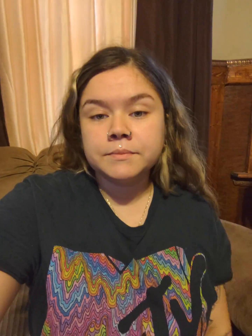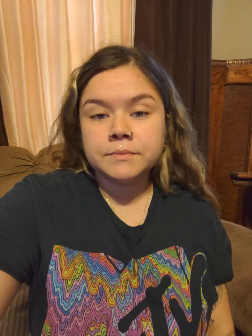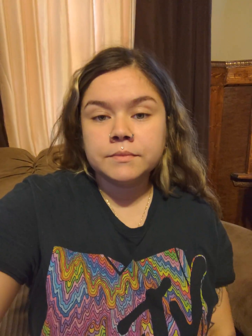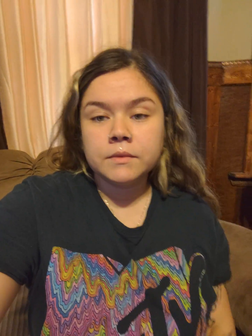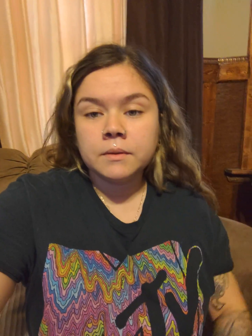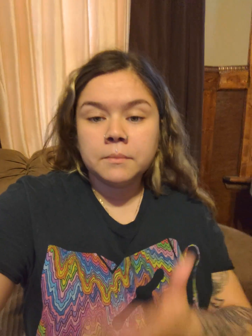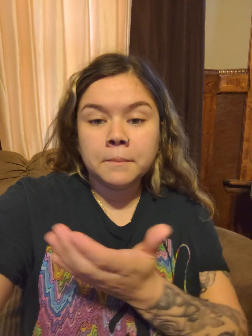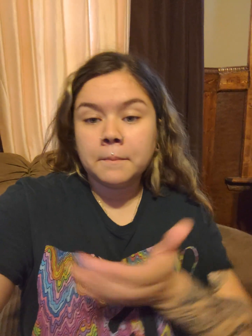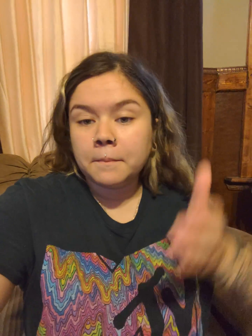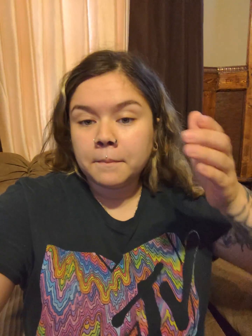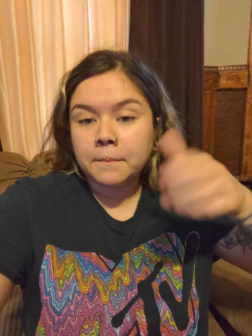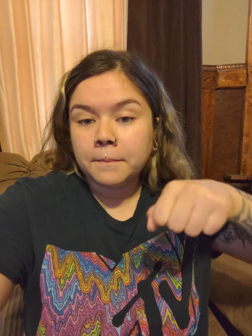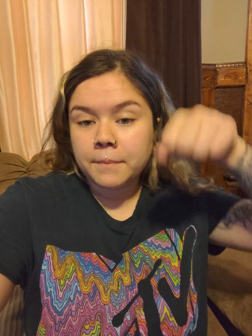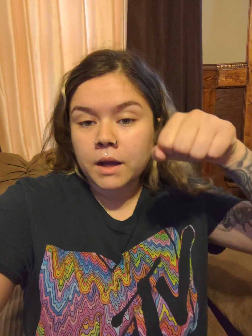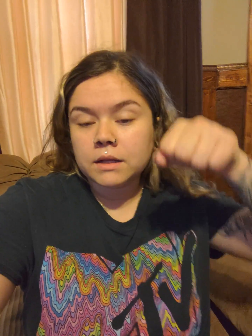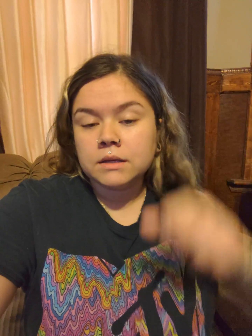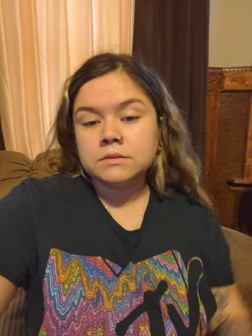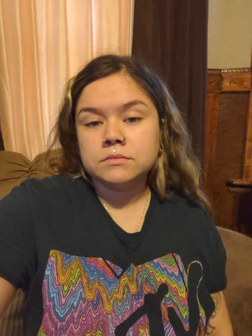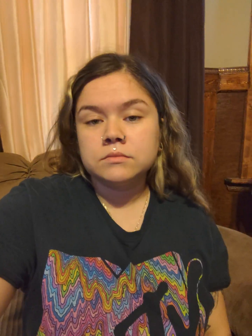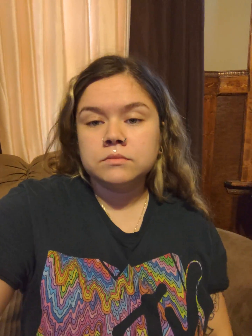bucket